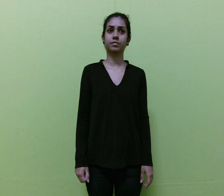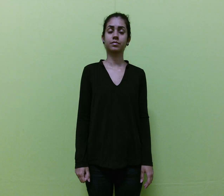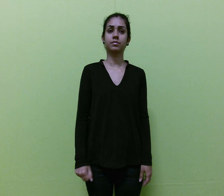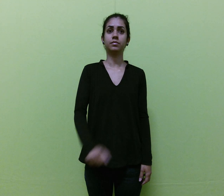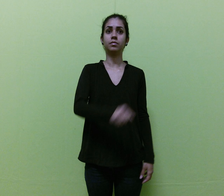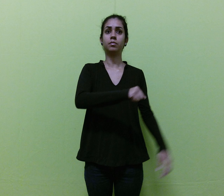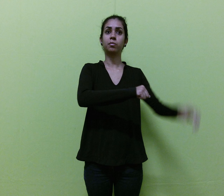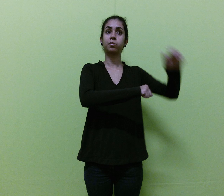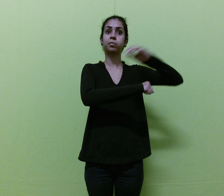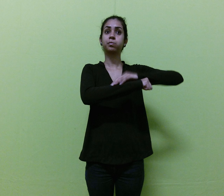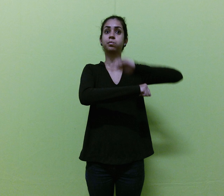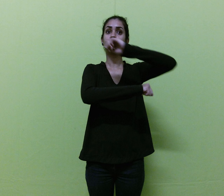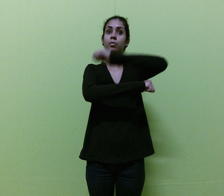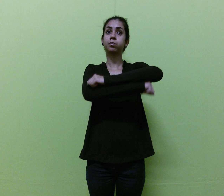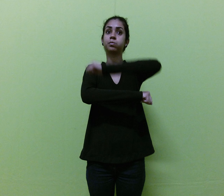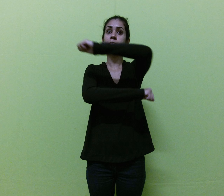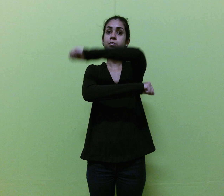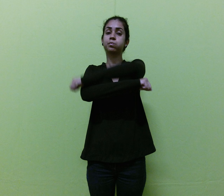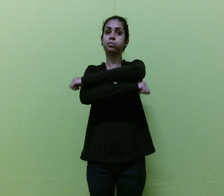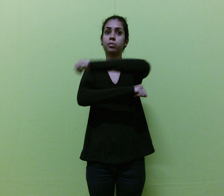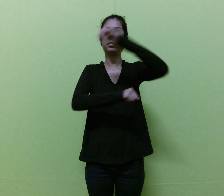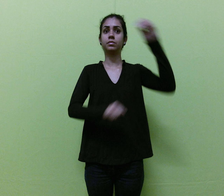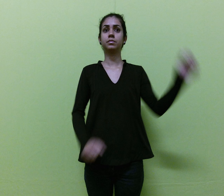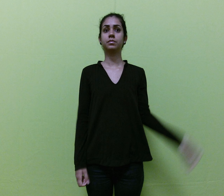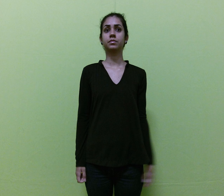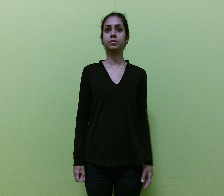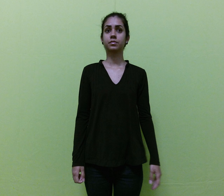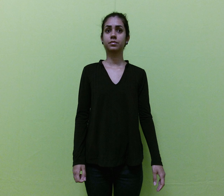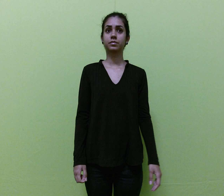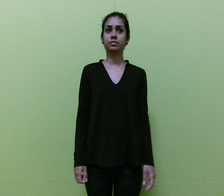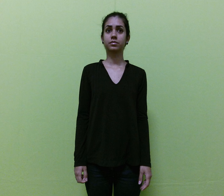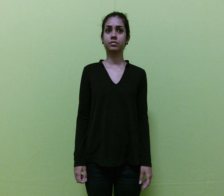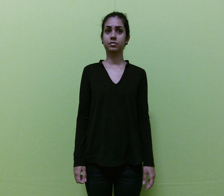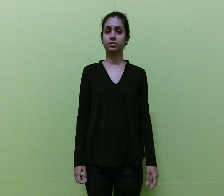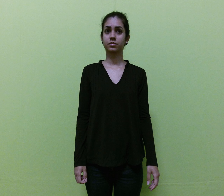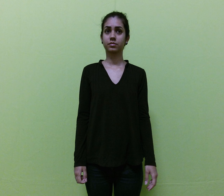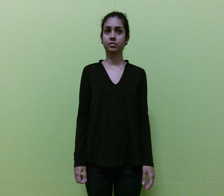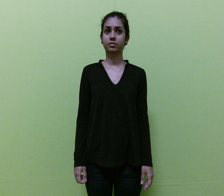sapo